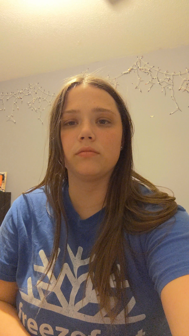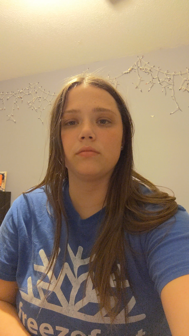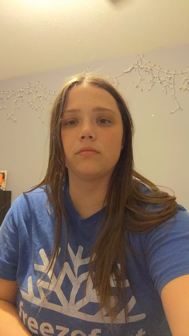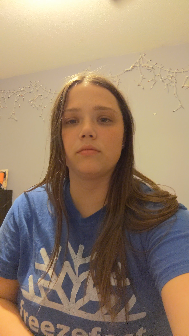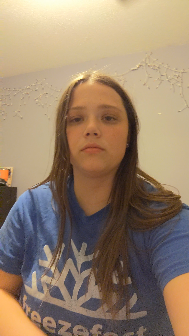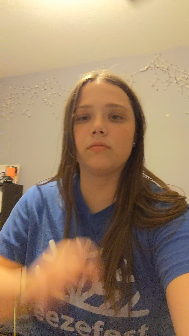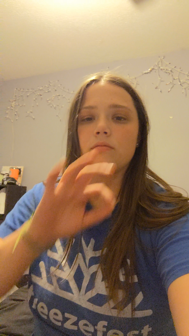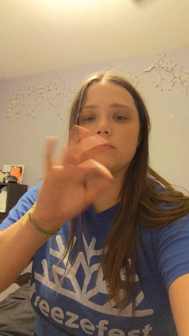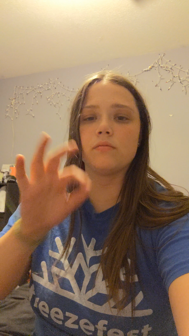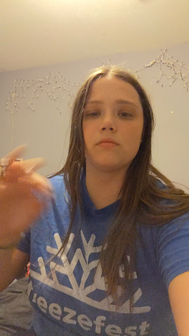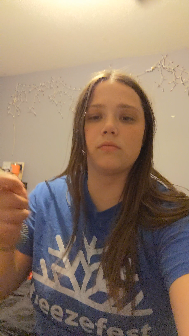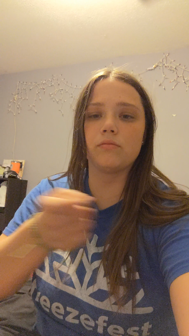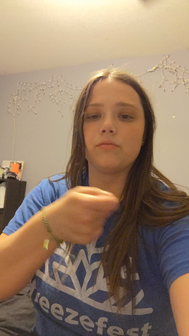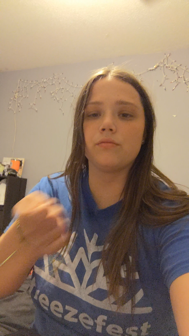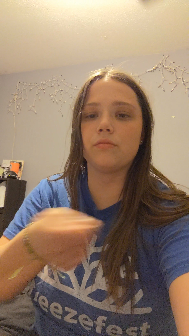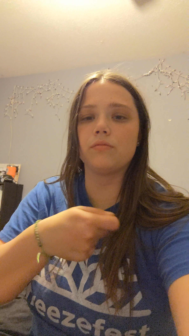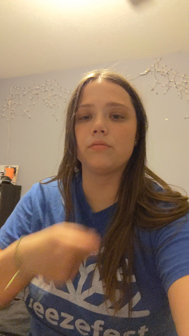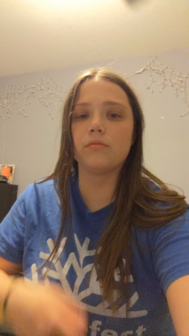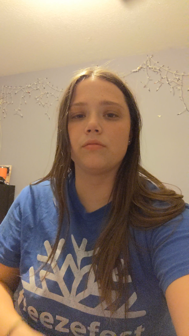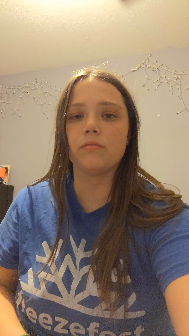hose